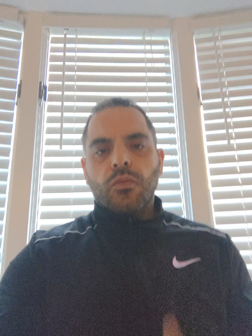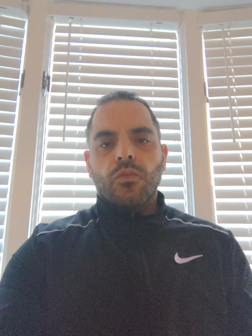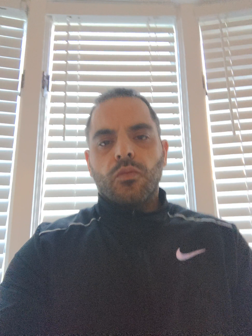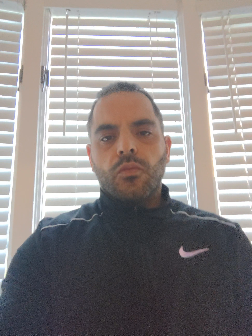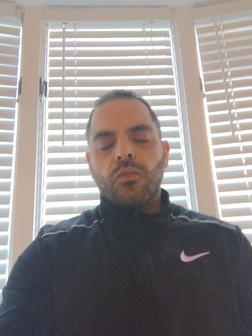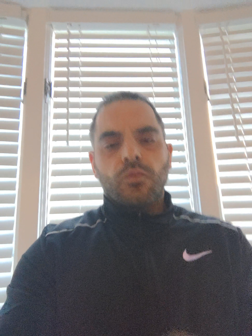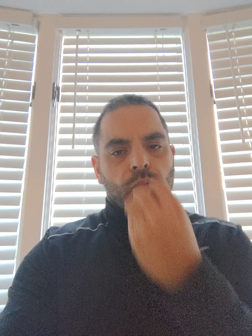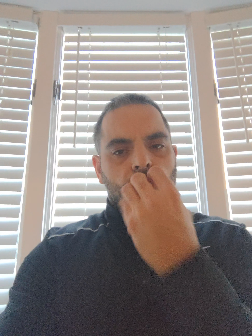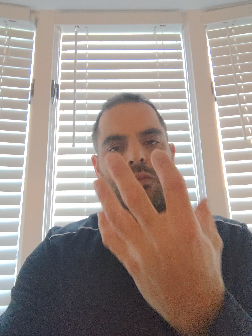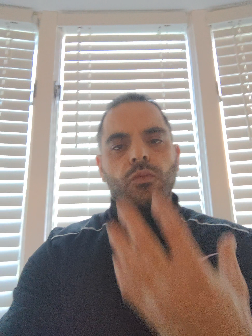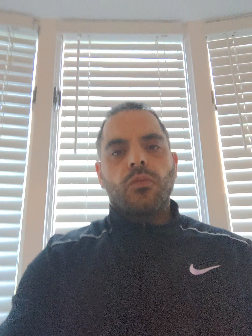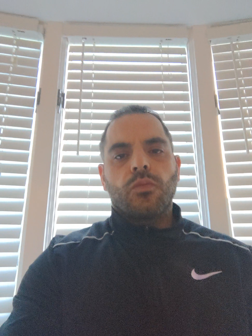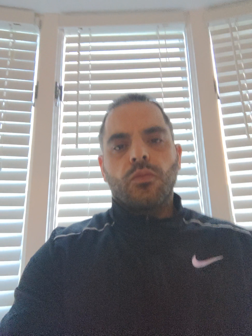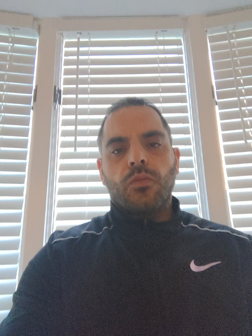blow